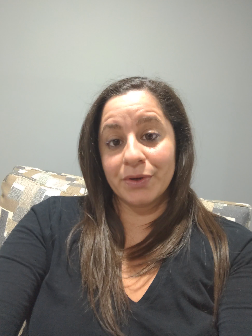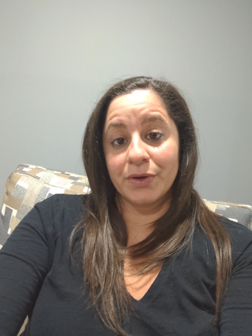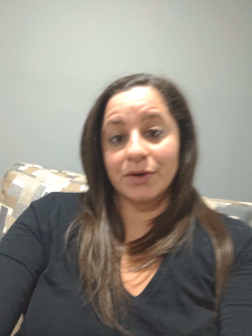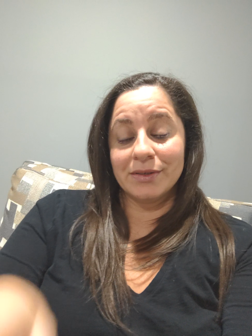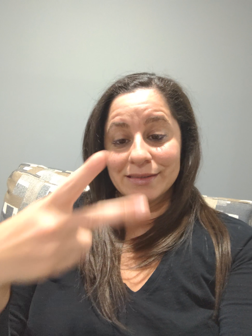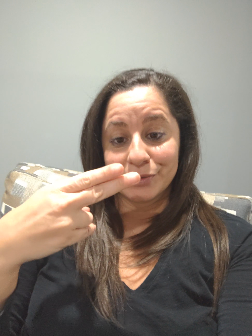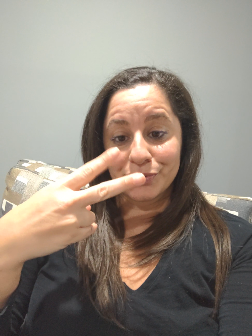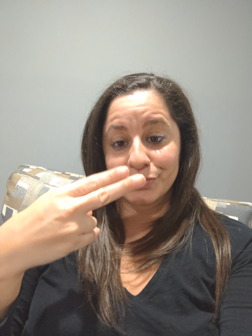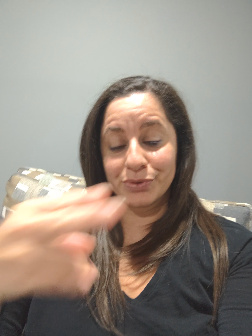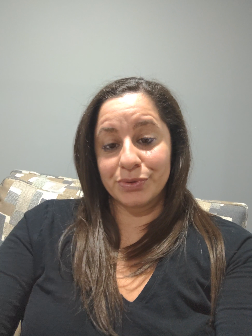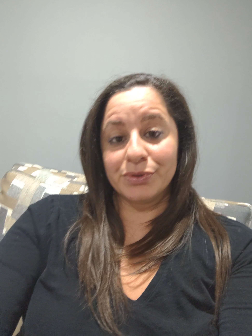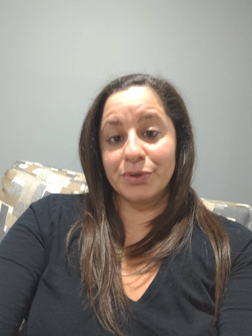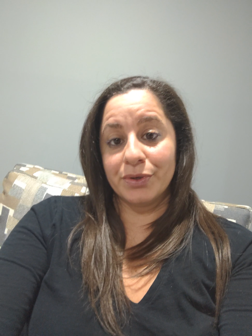scissors